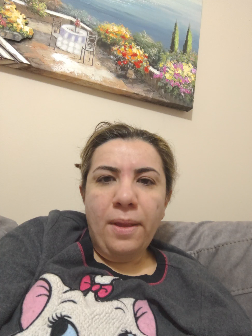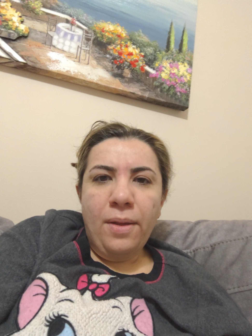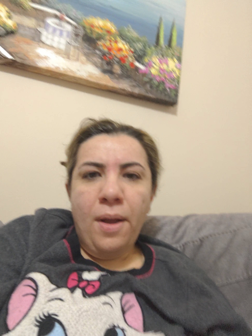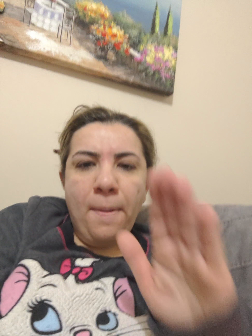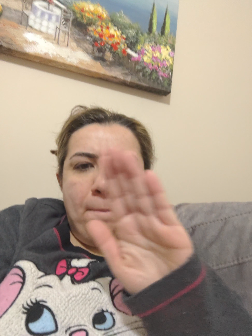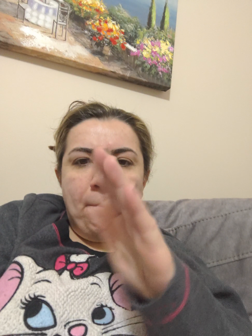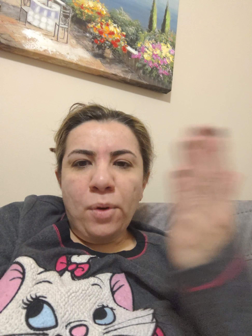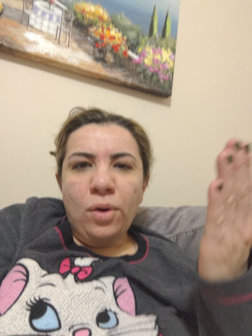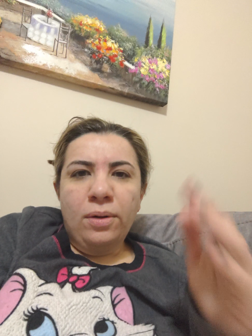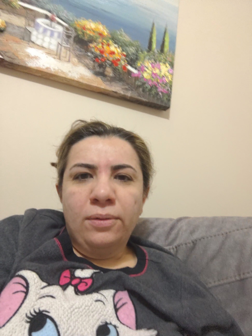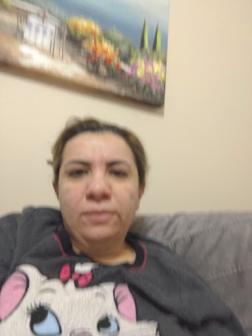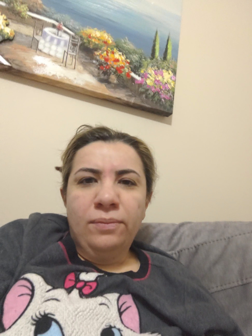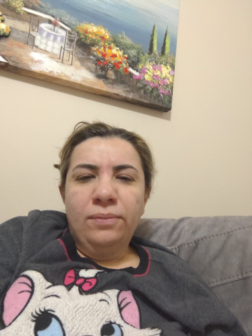book